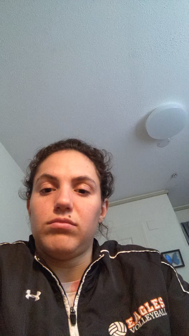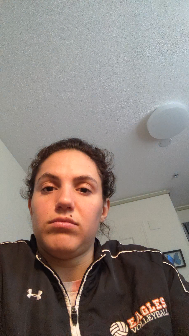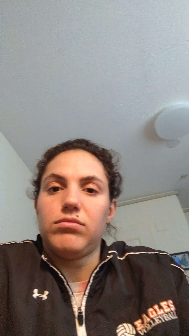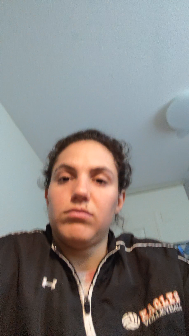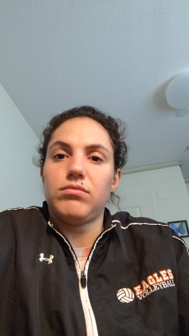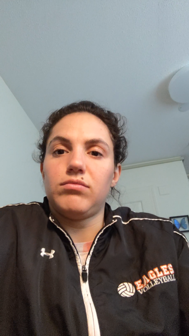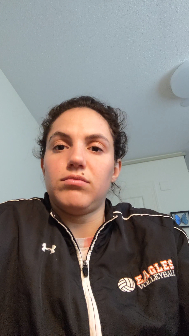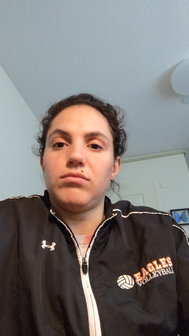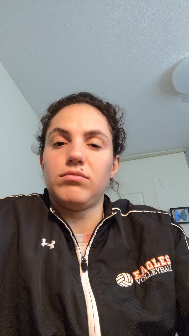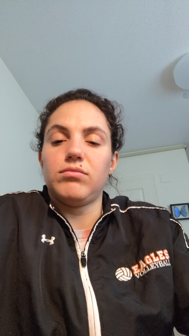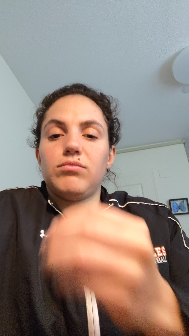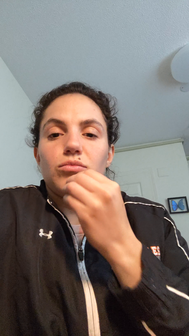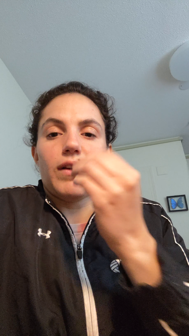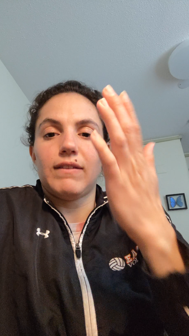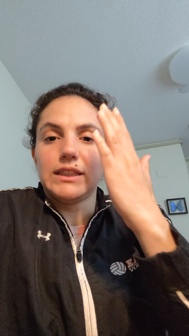breakfast